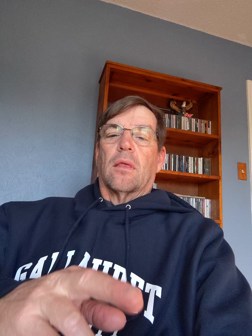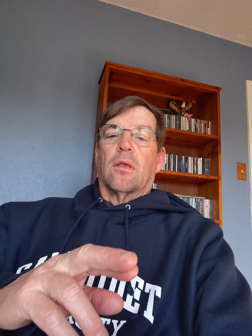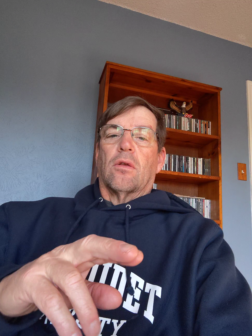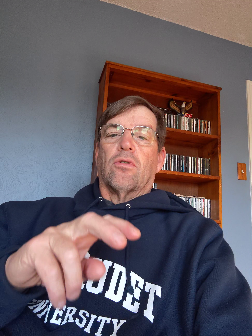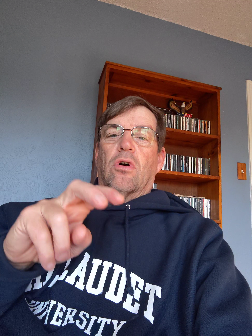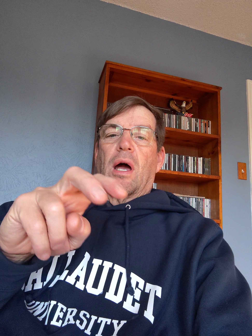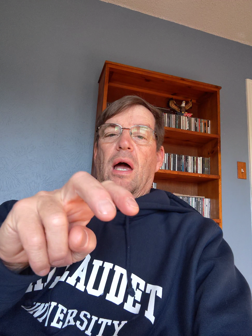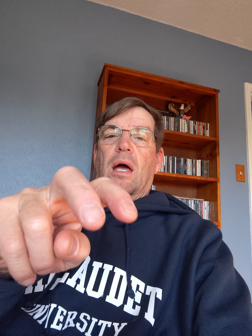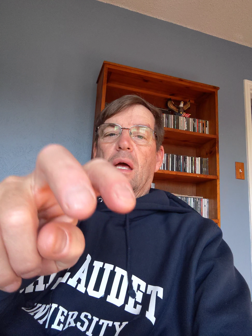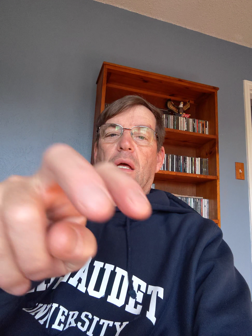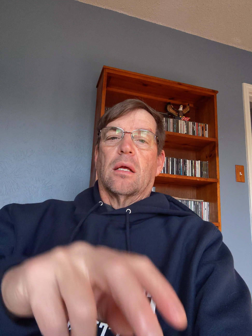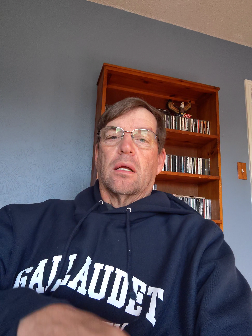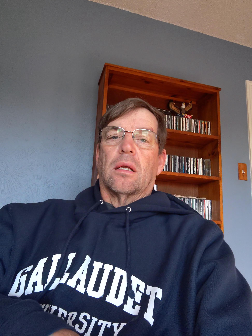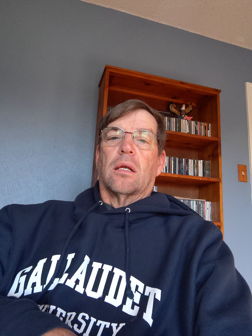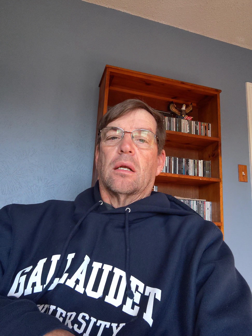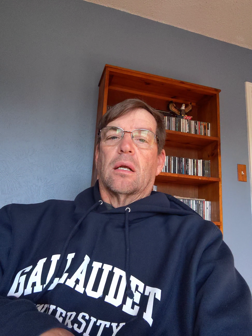ride